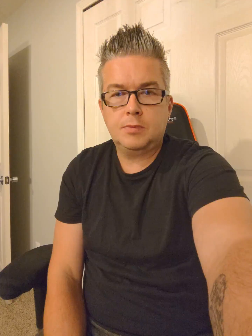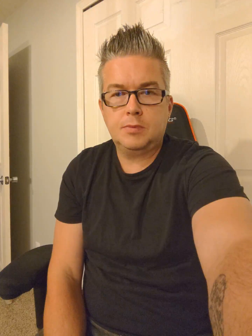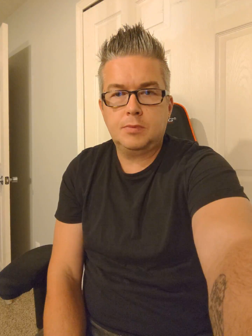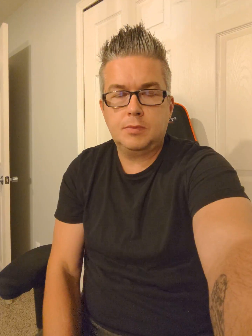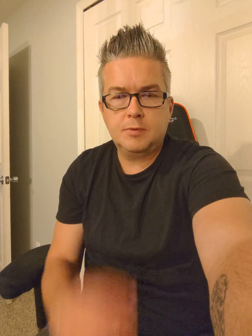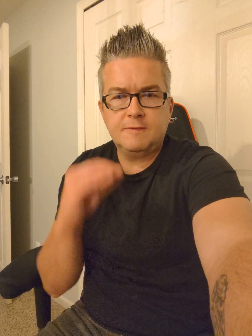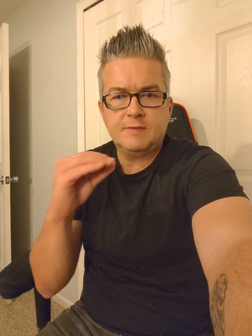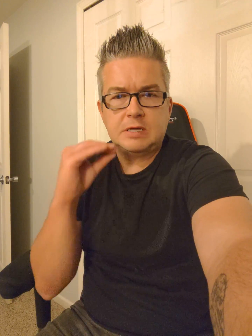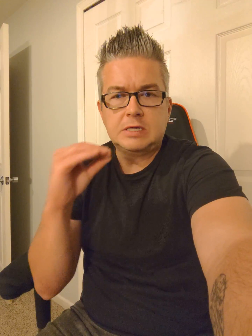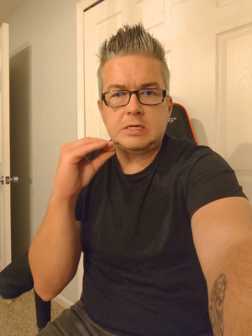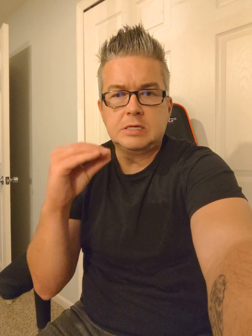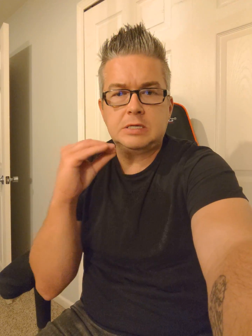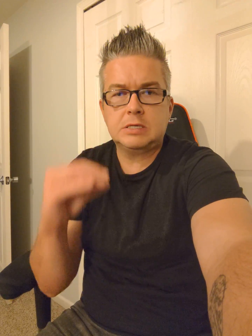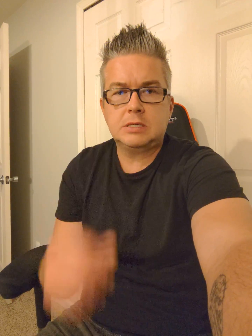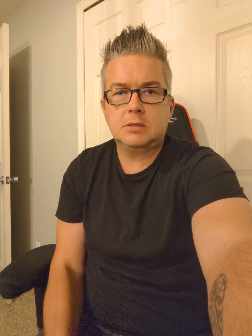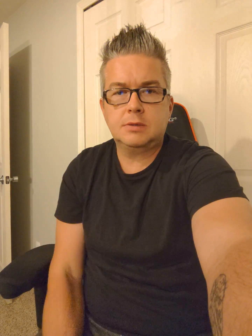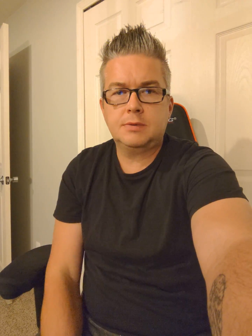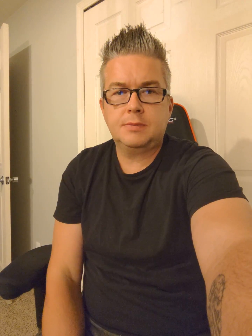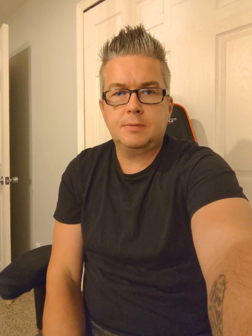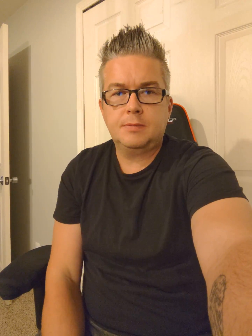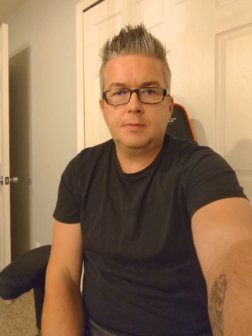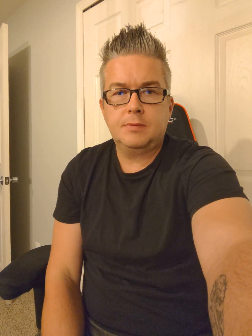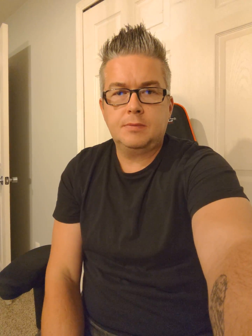fix